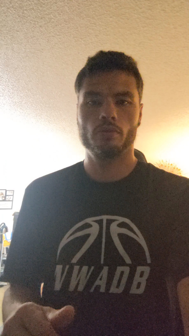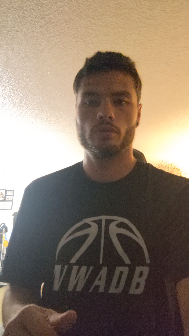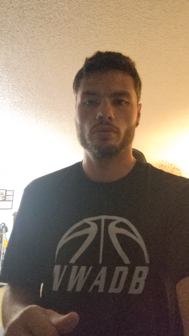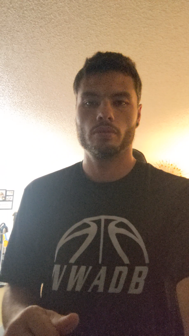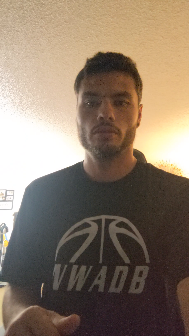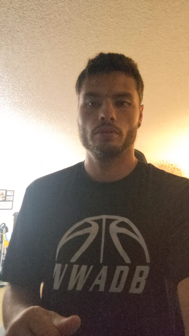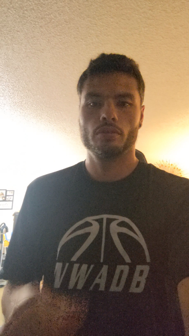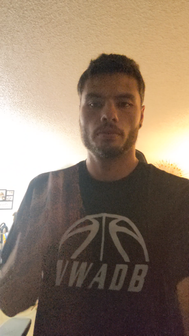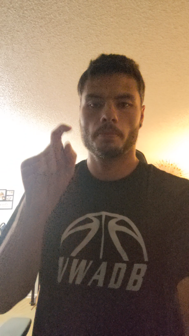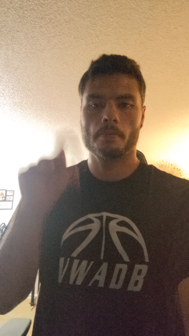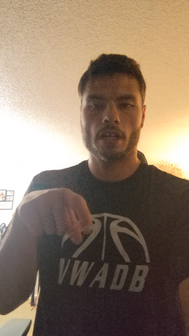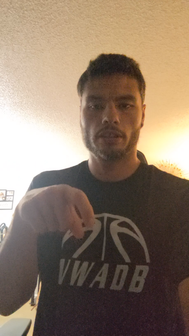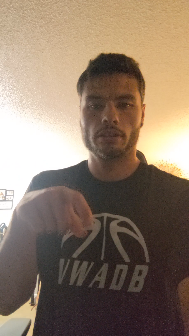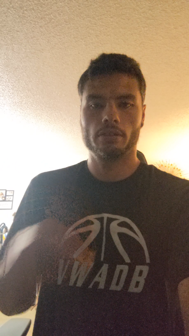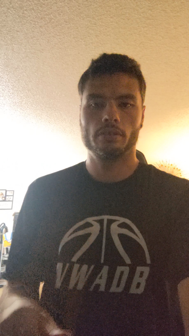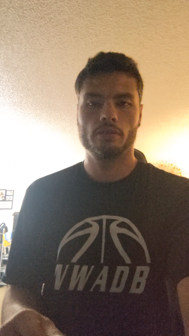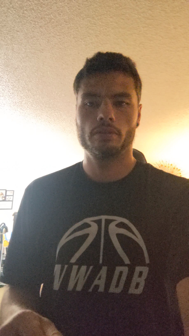must